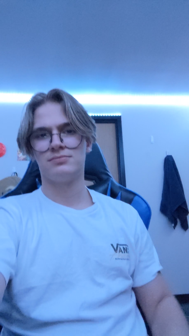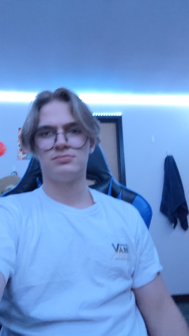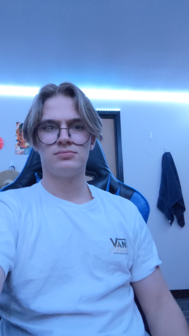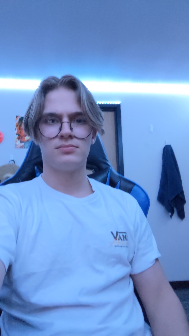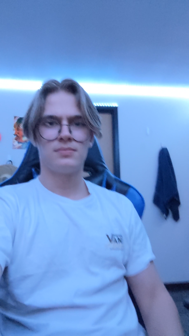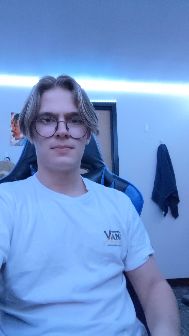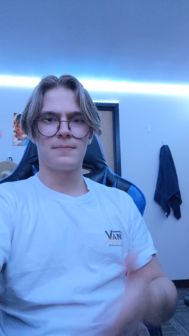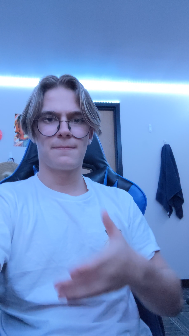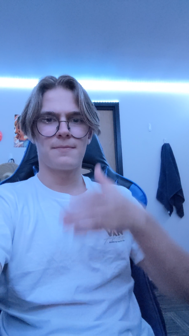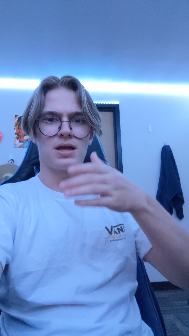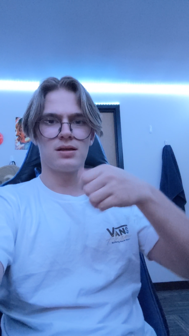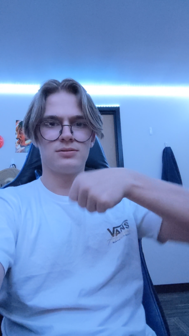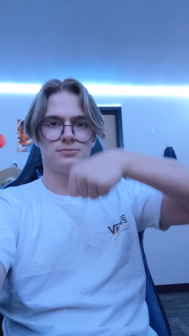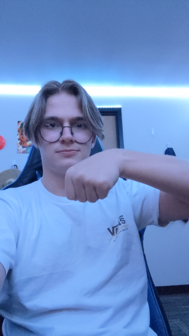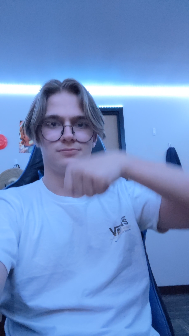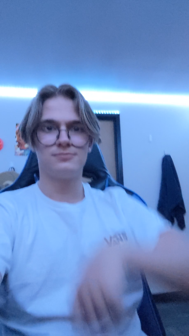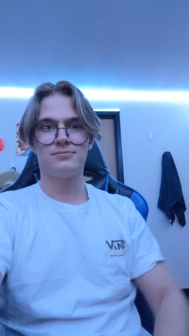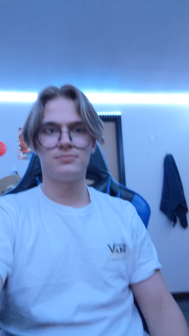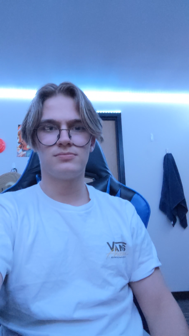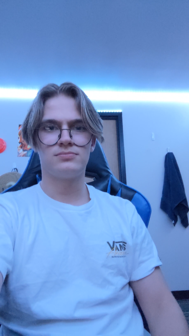bucket